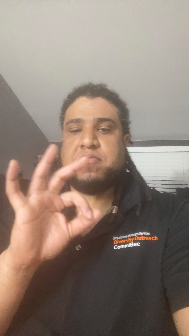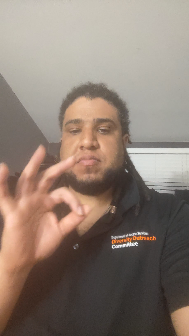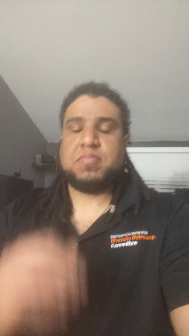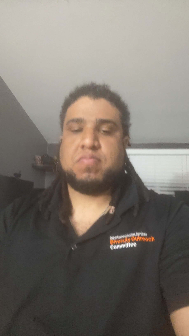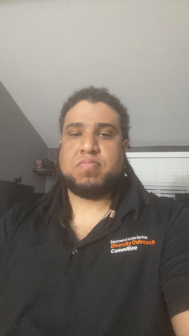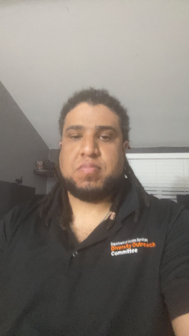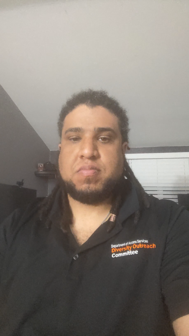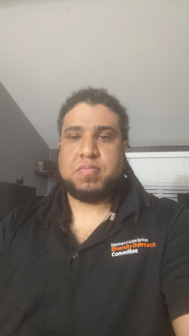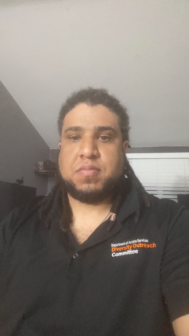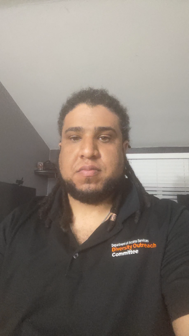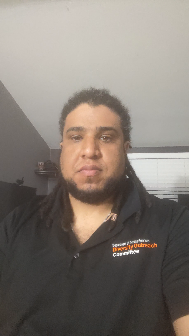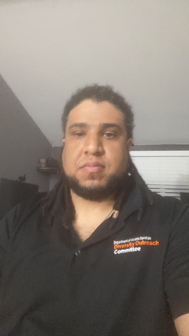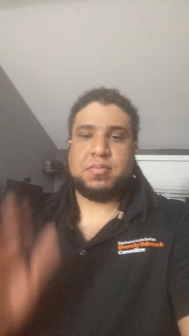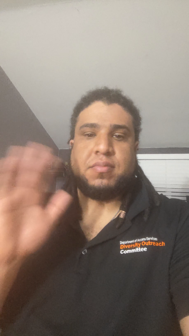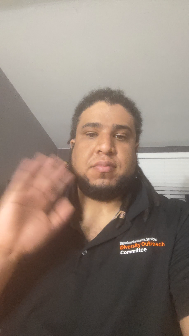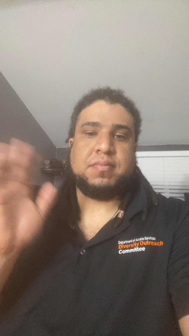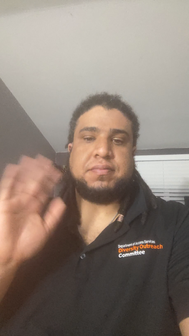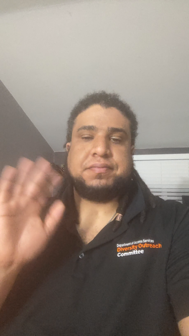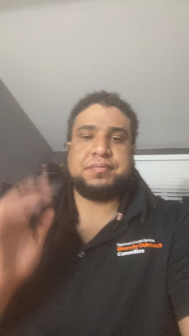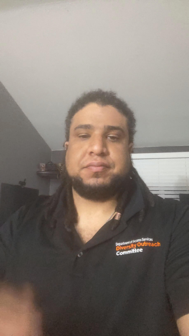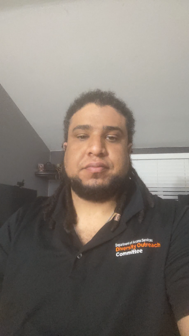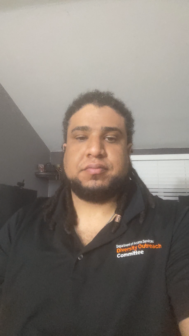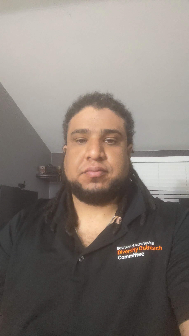hi